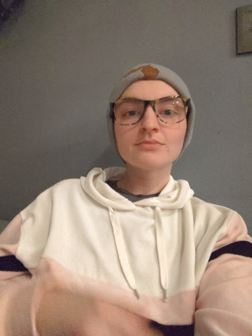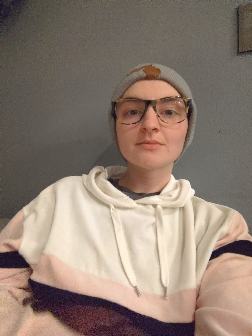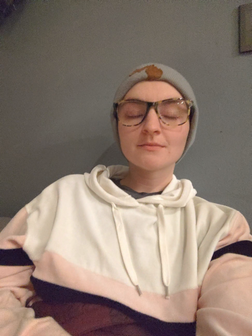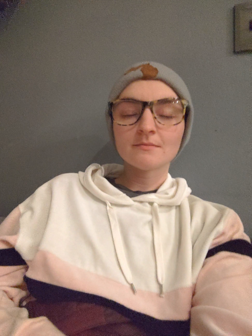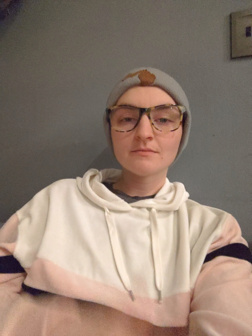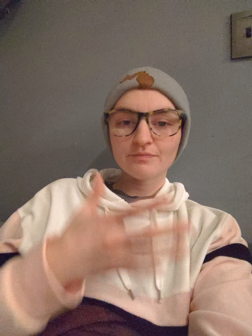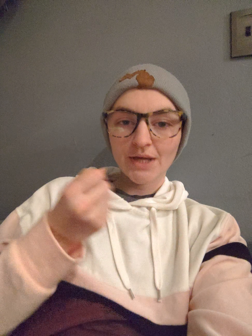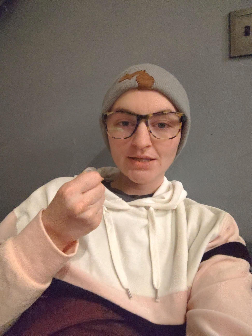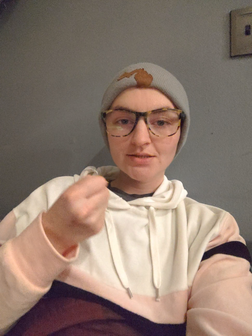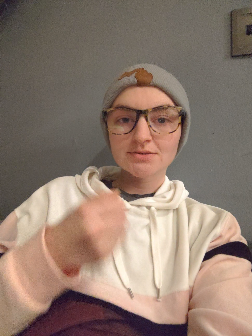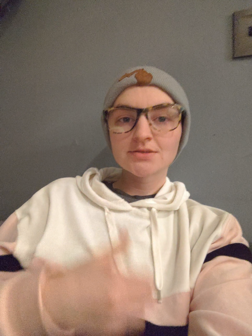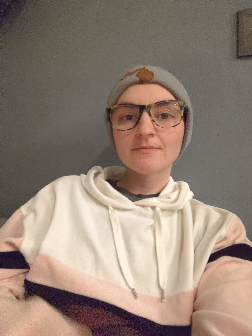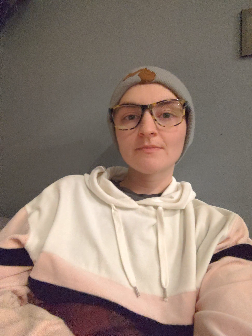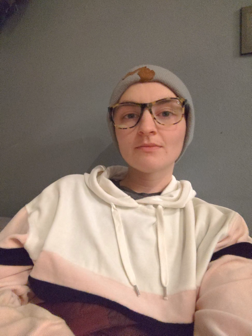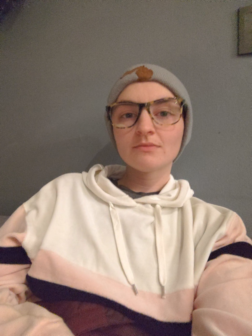fast